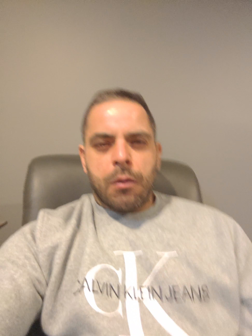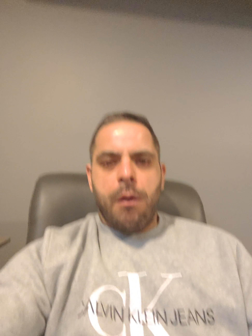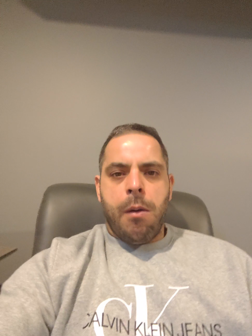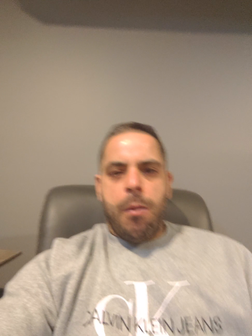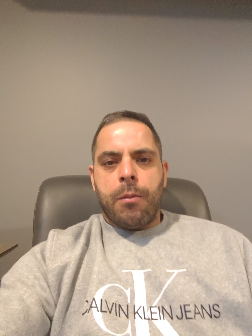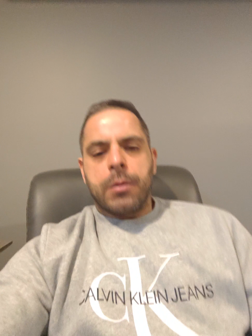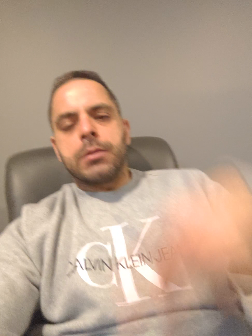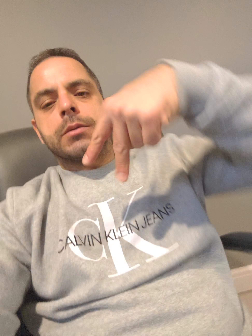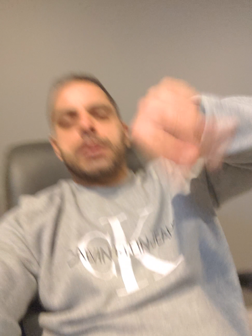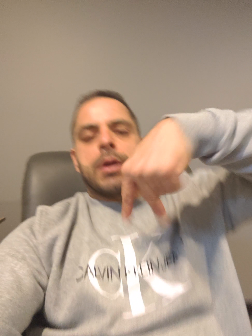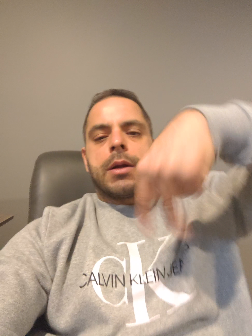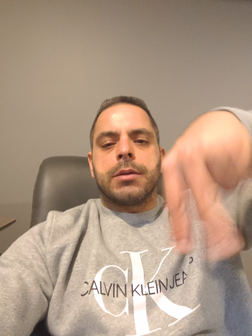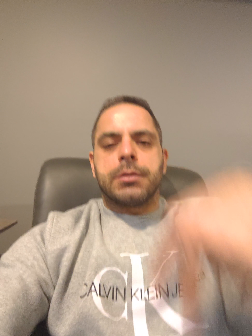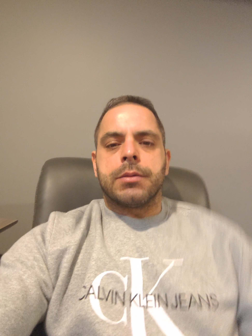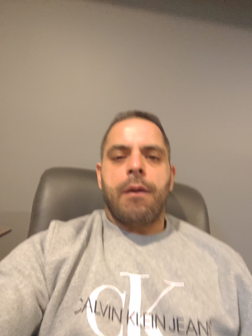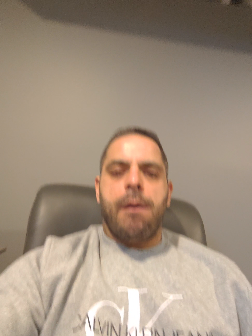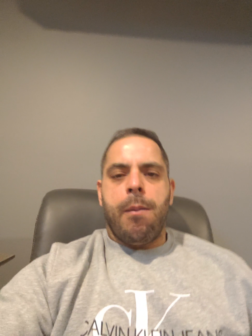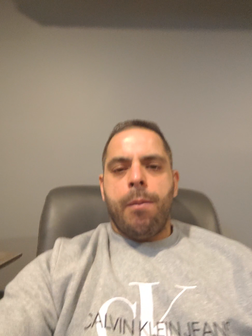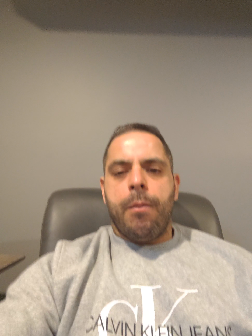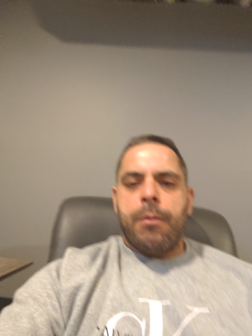dance